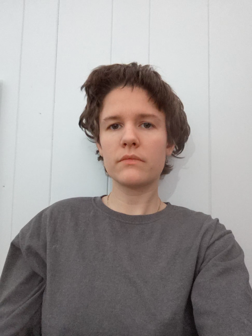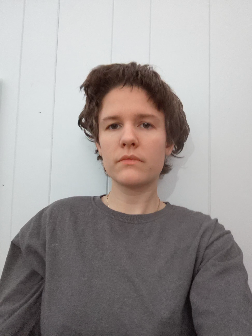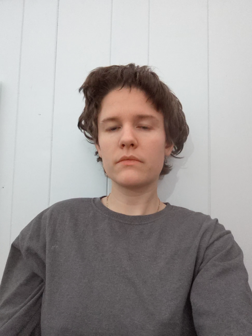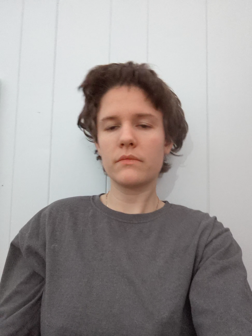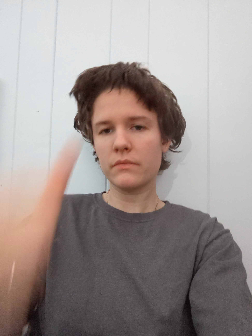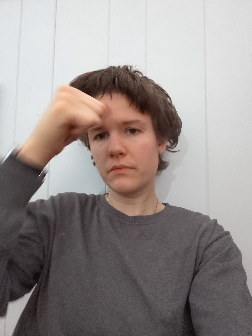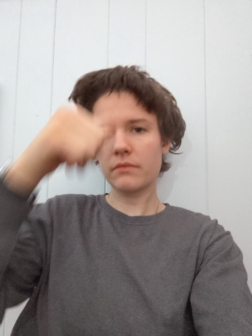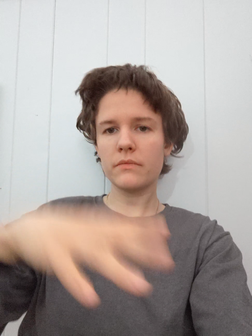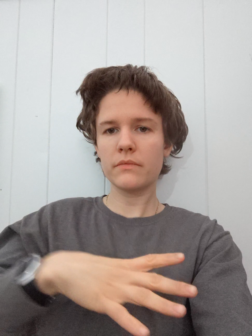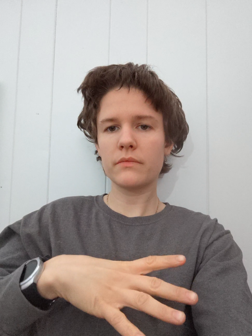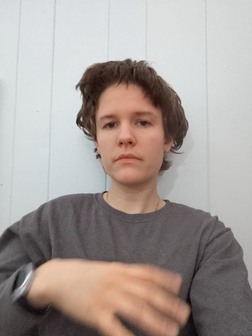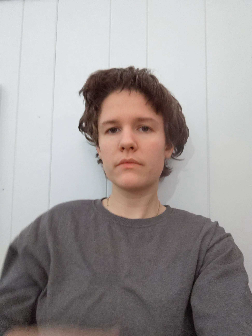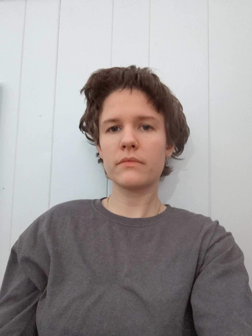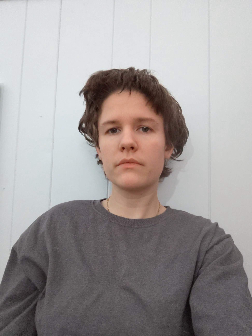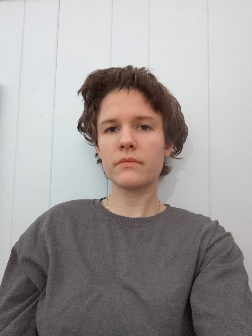man